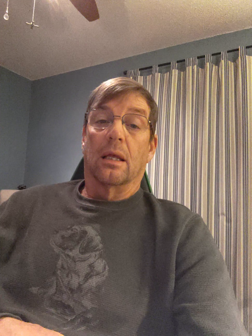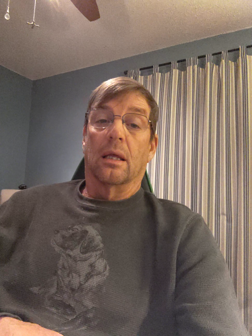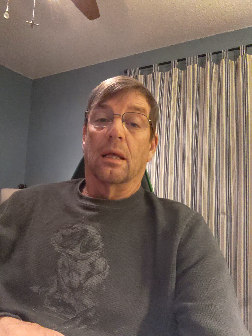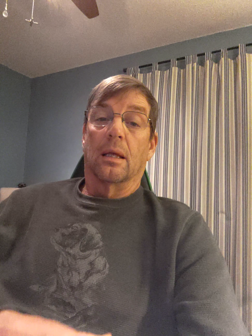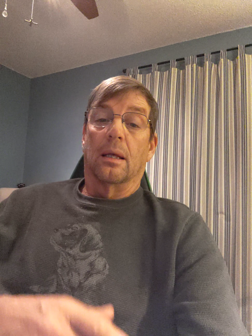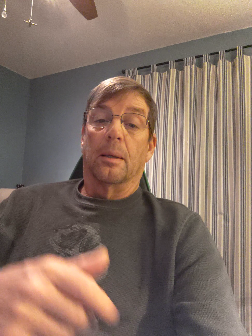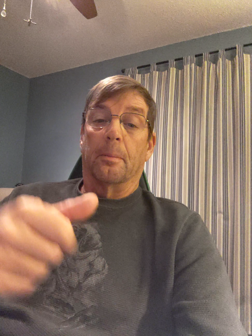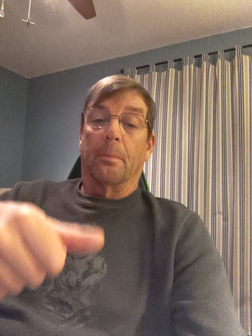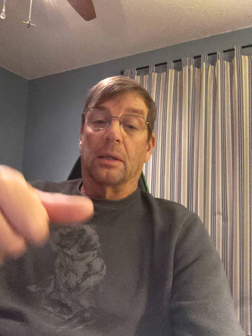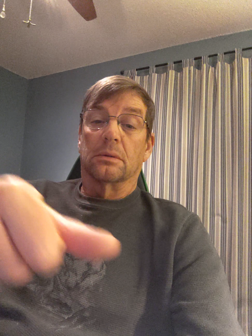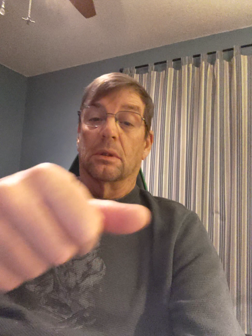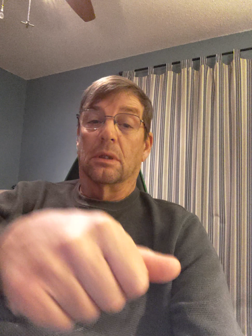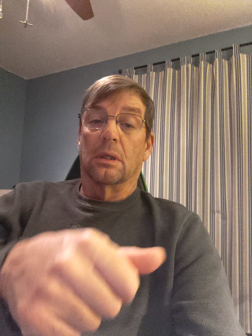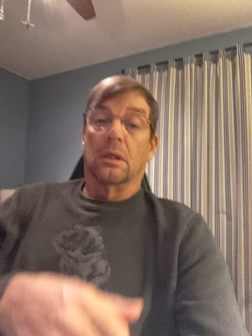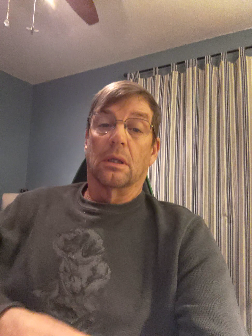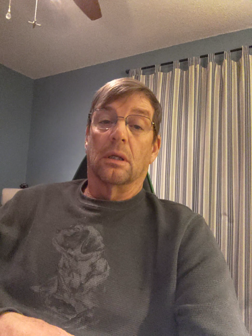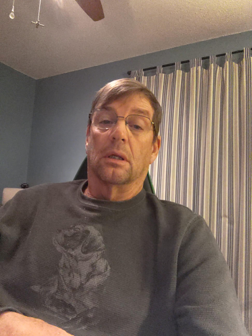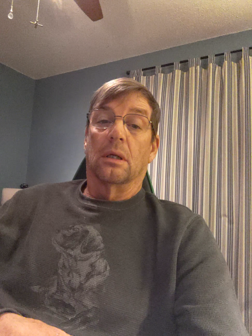puzzle